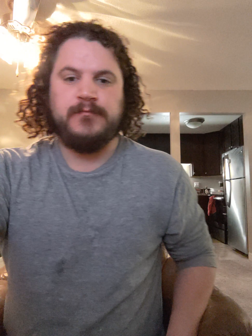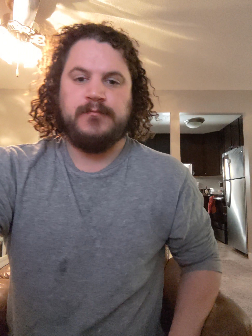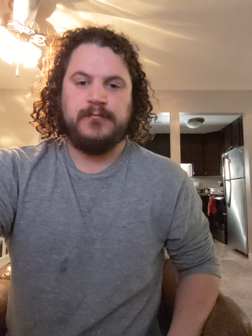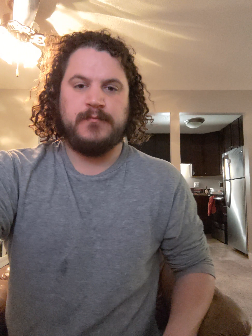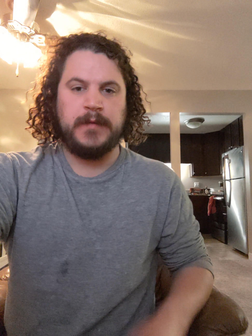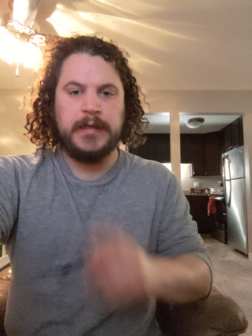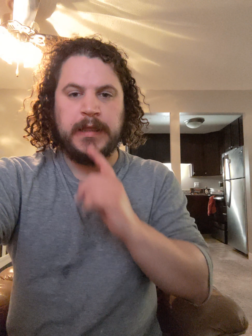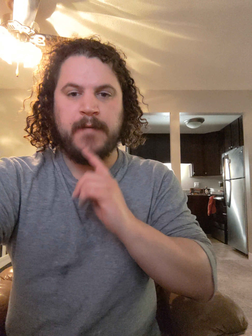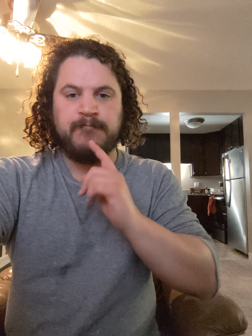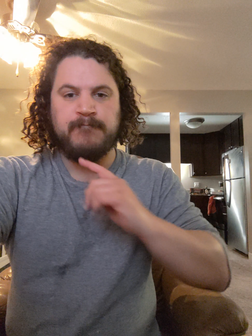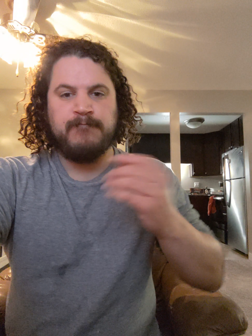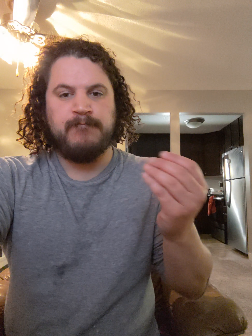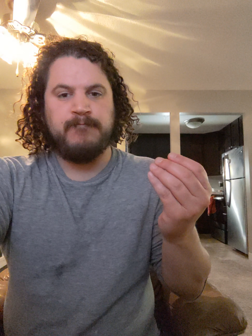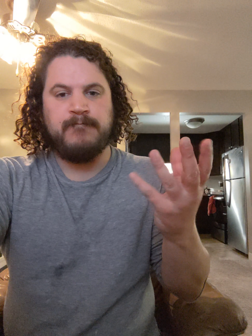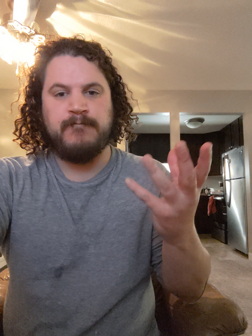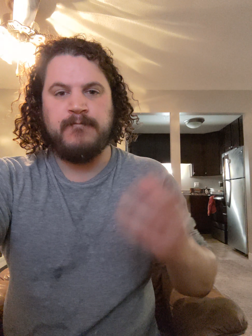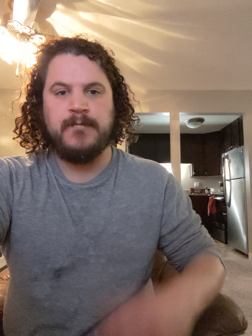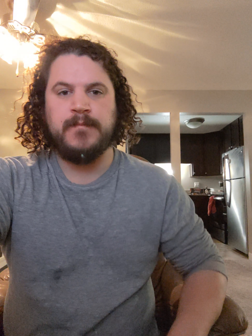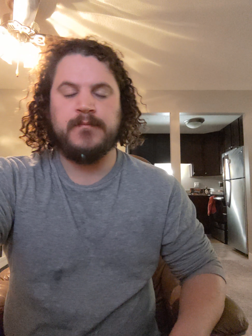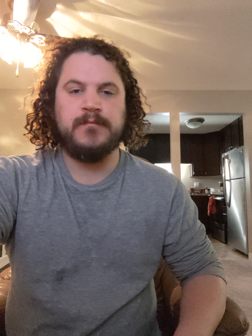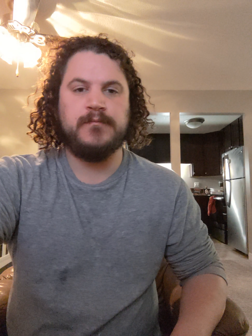lamp